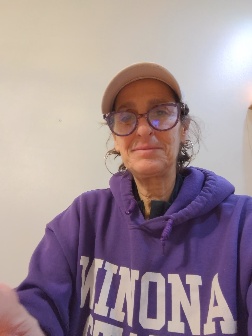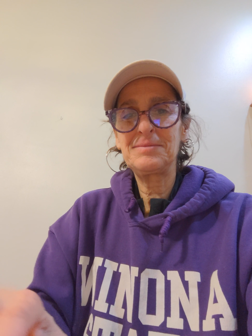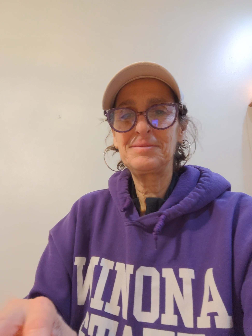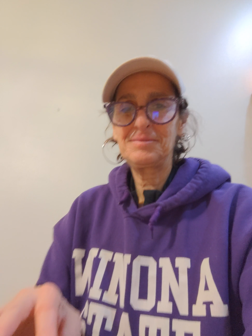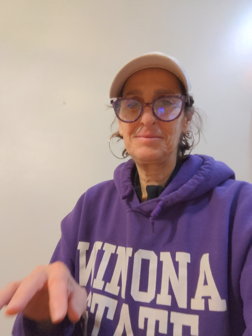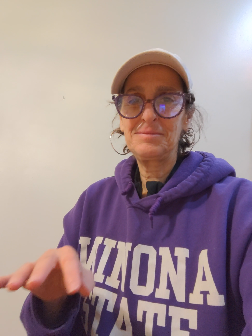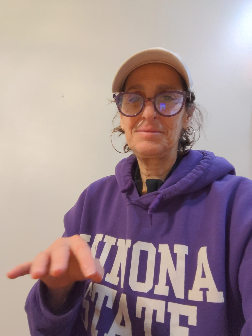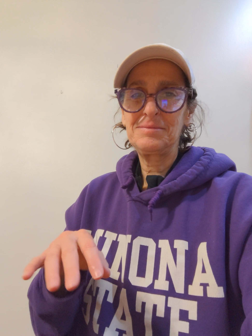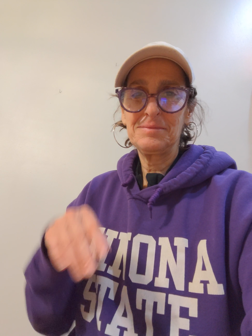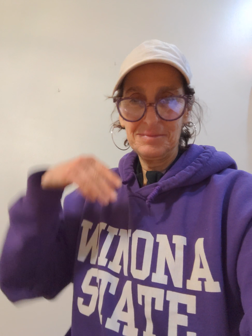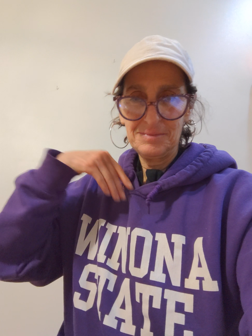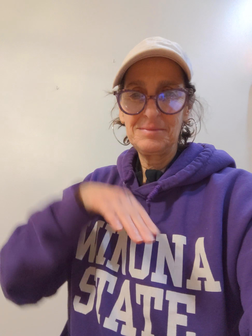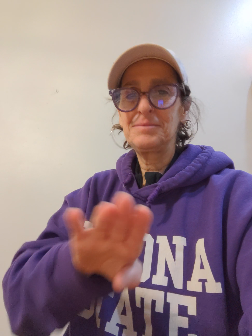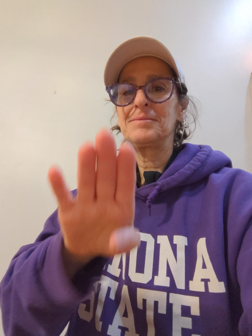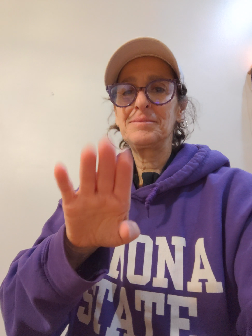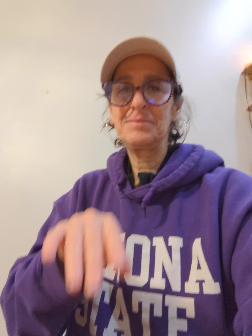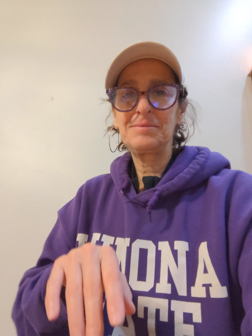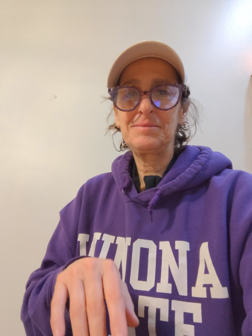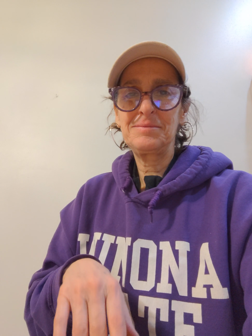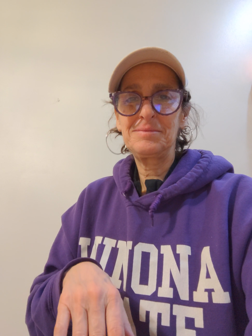into